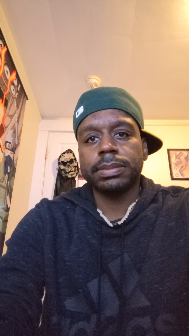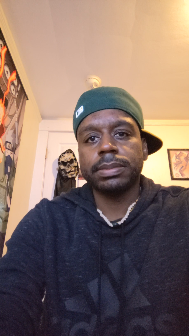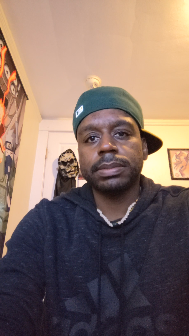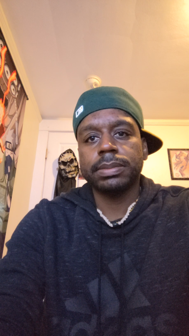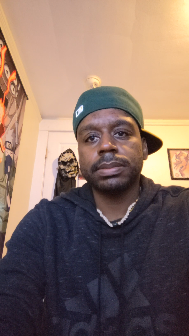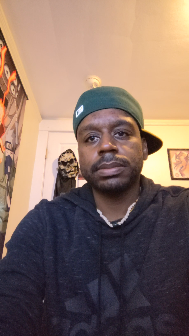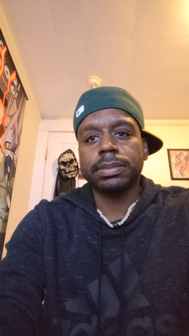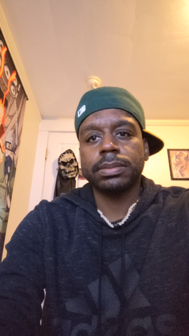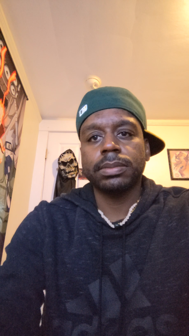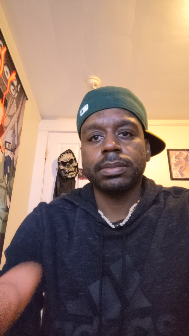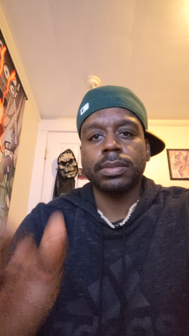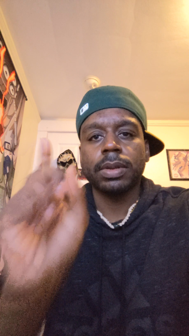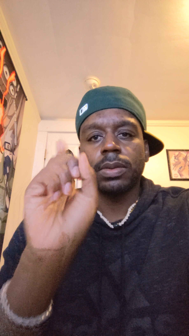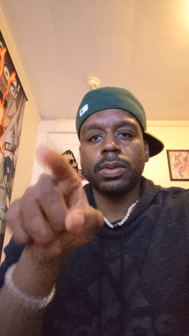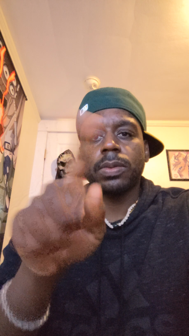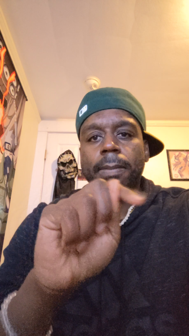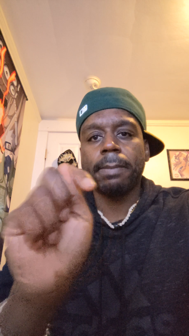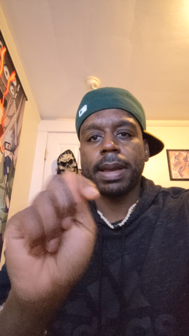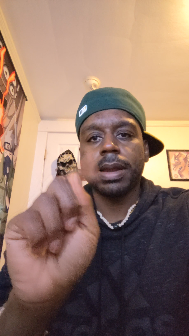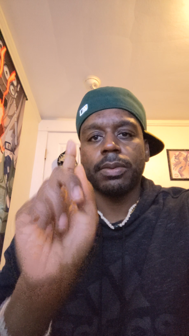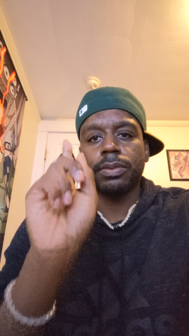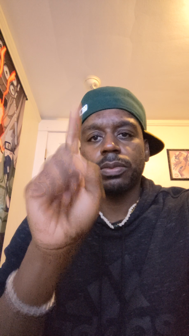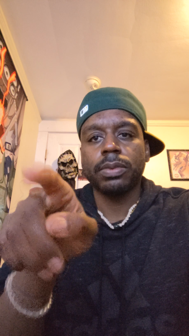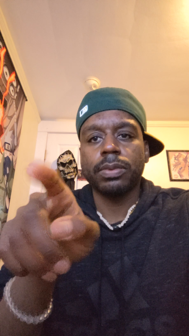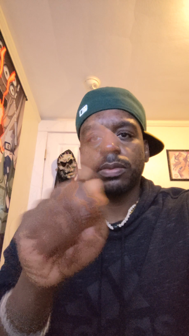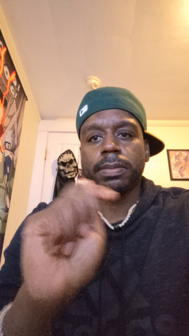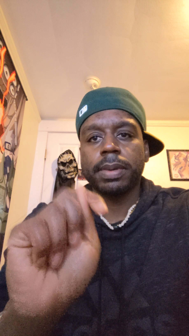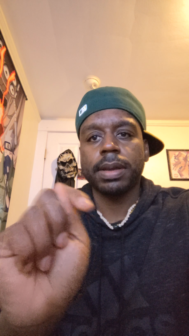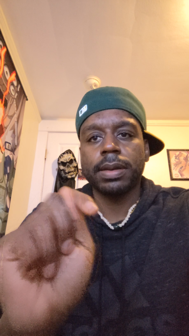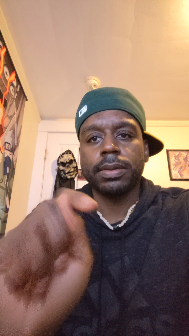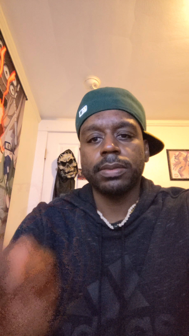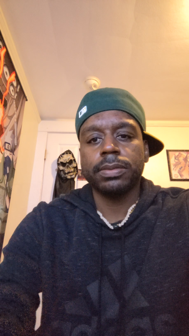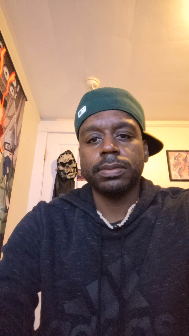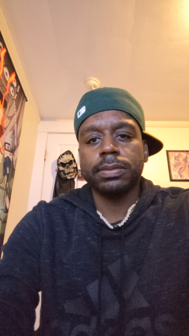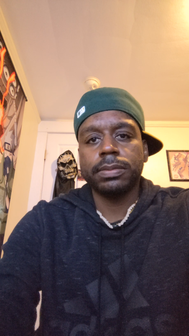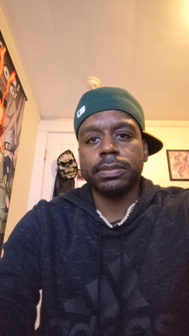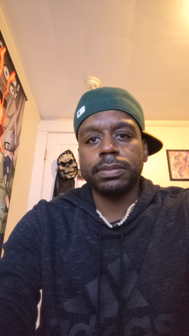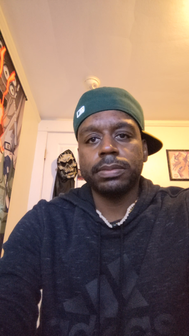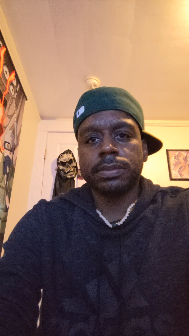go potty